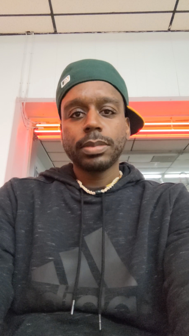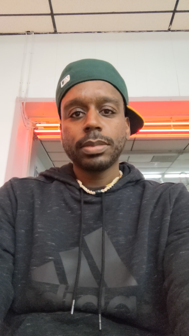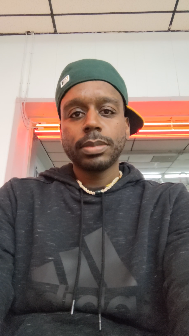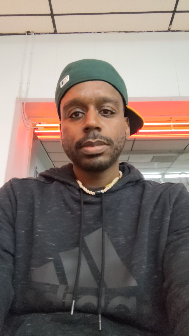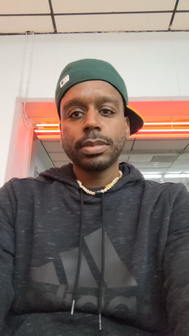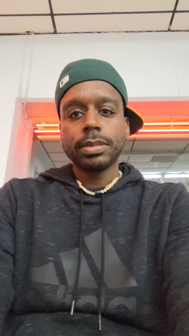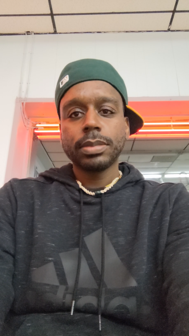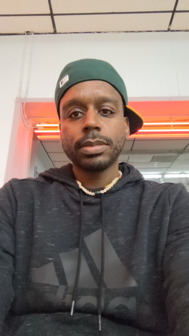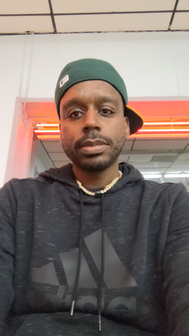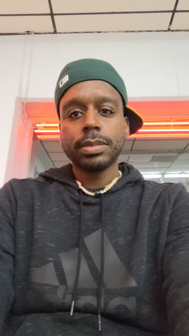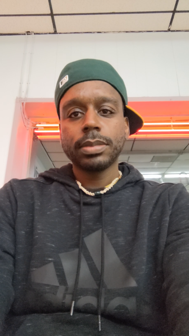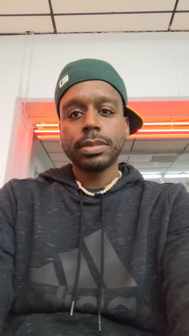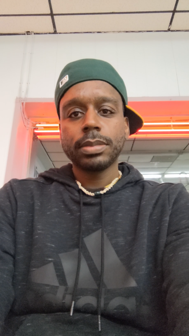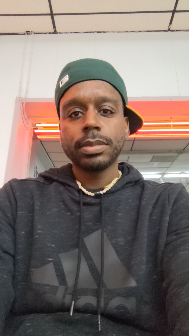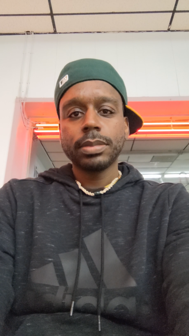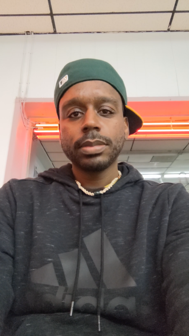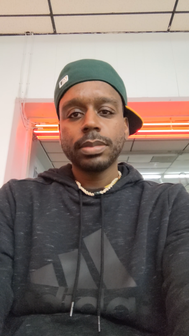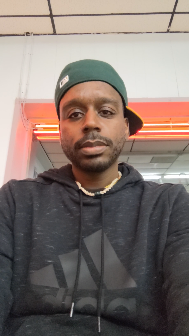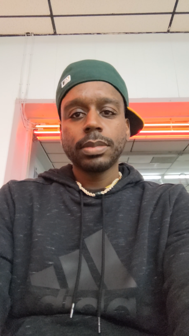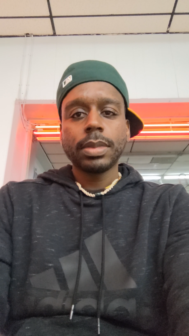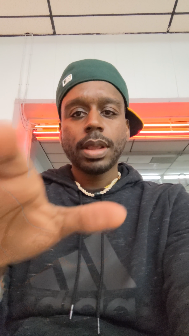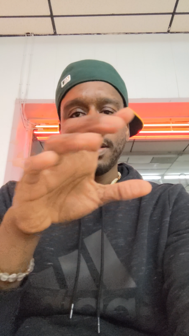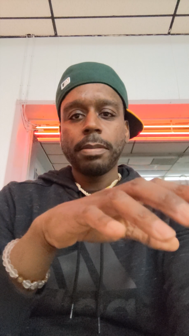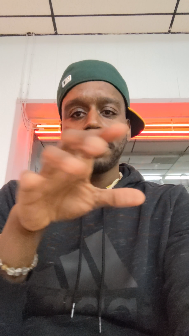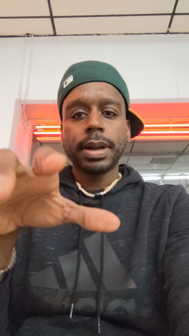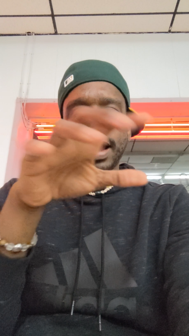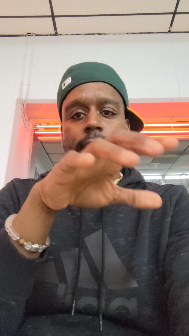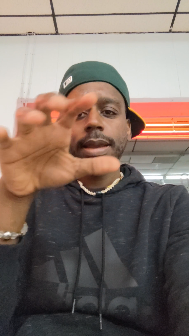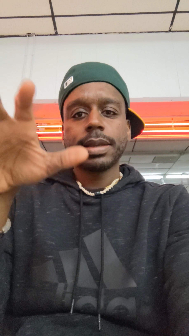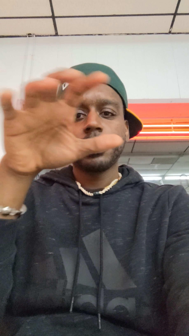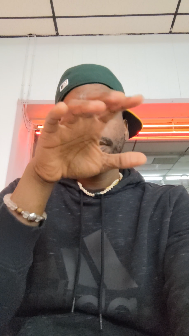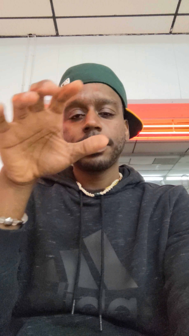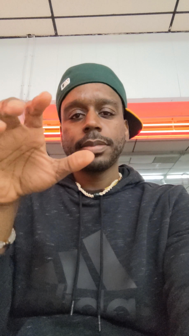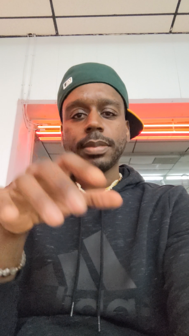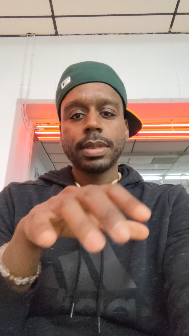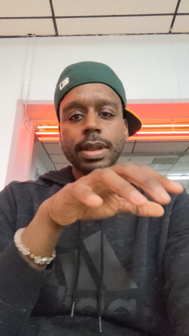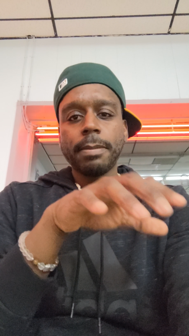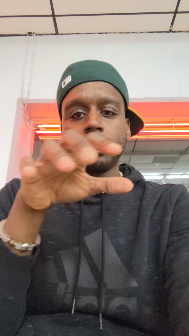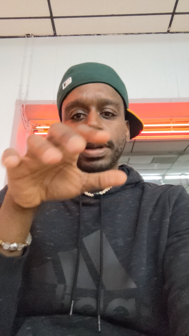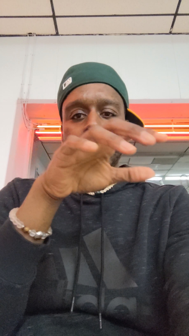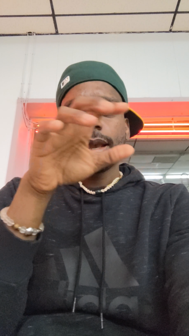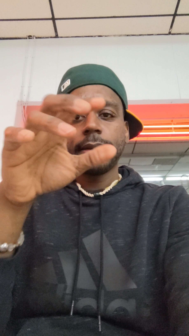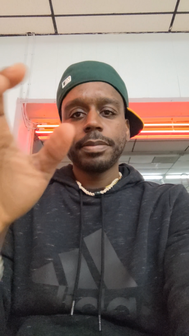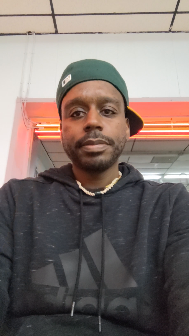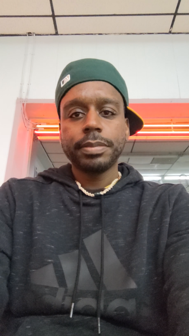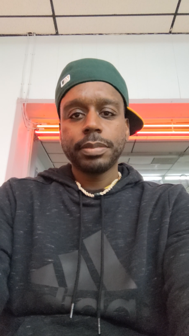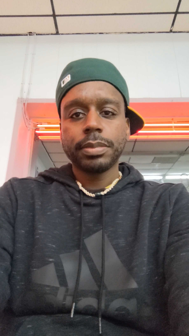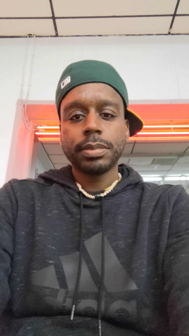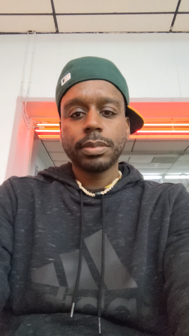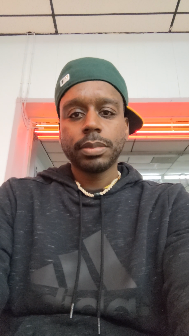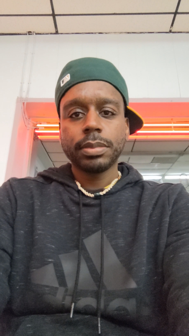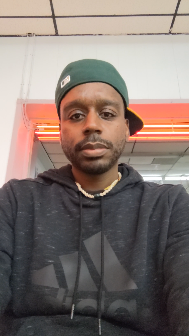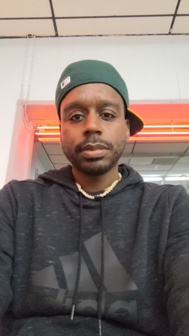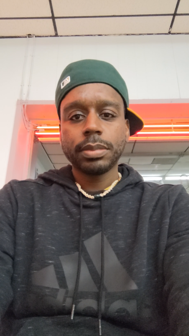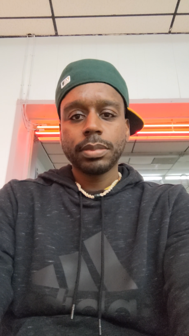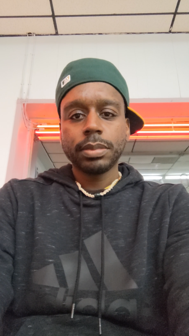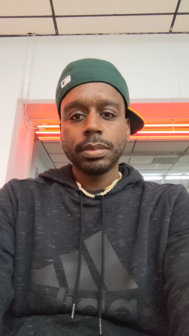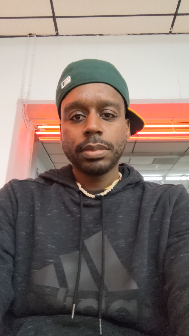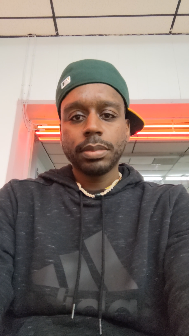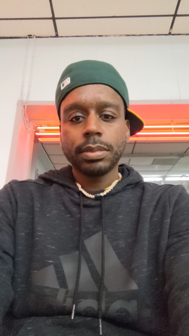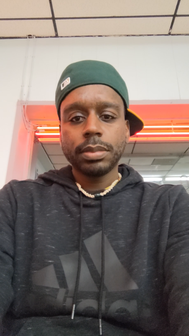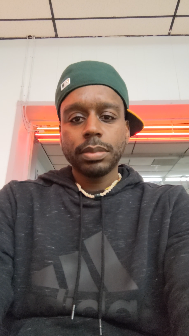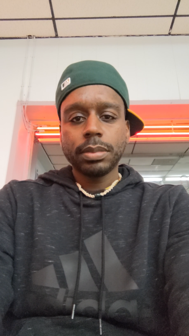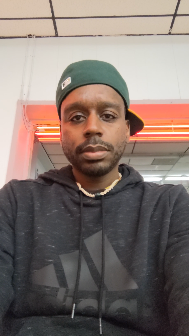block